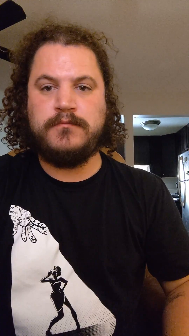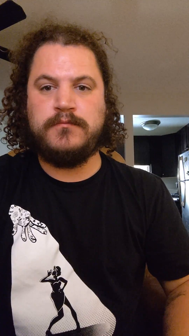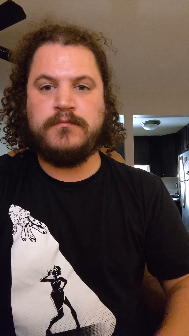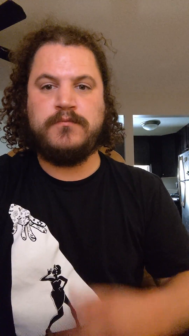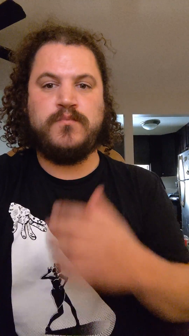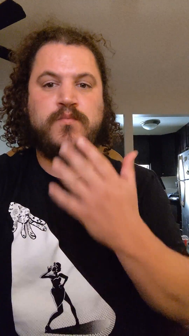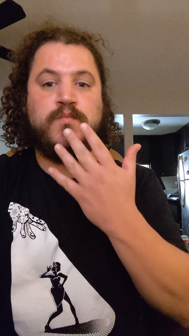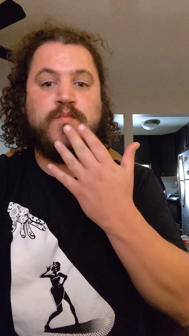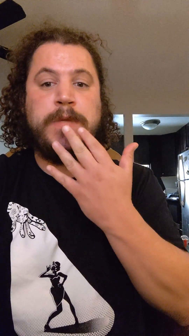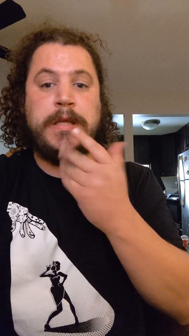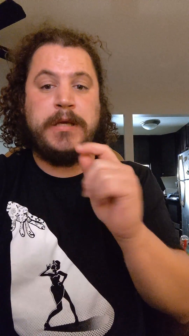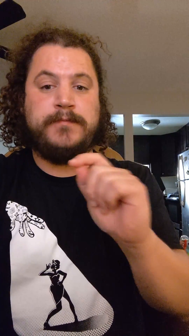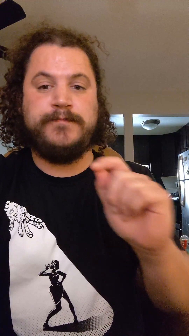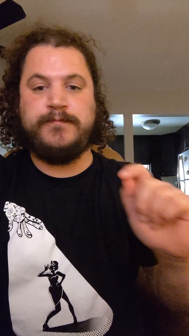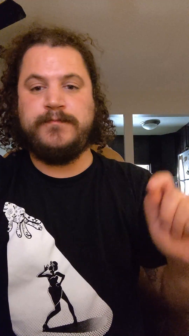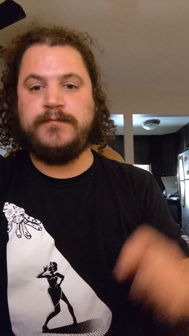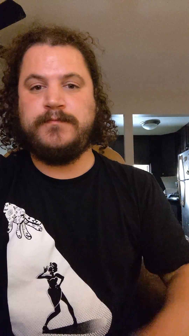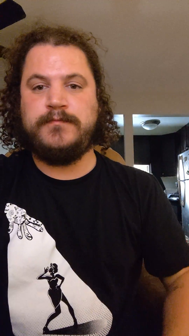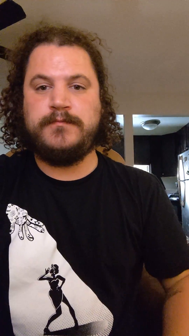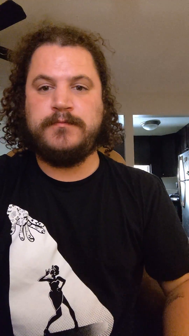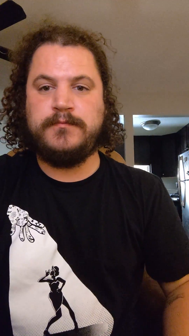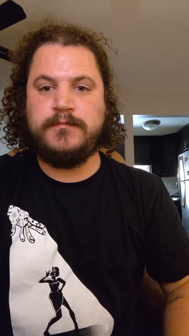crayon